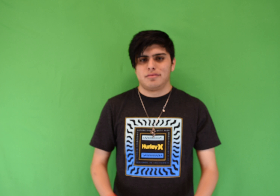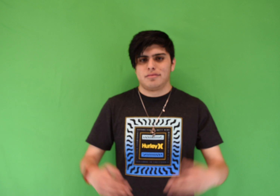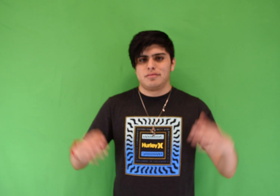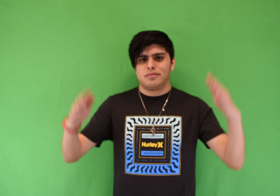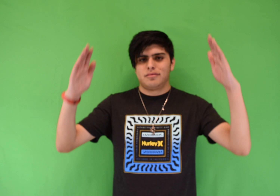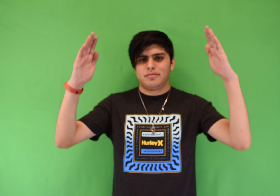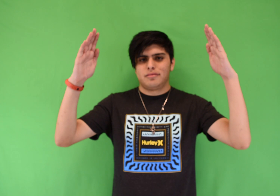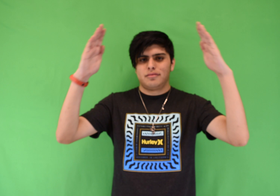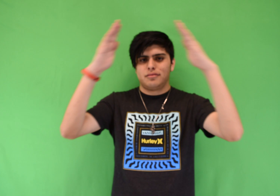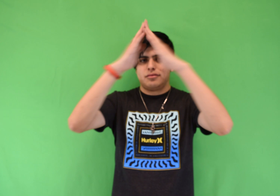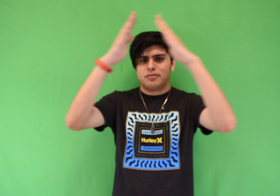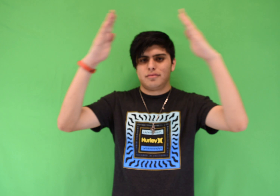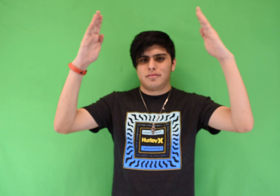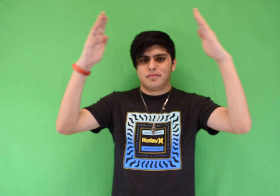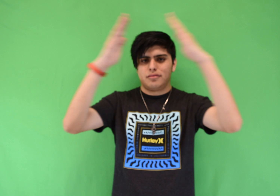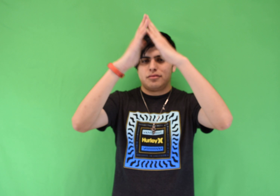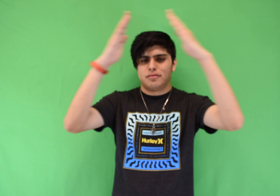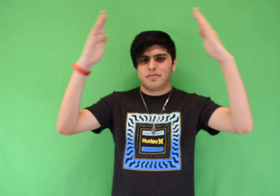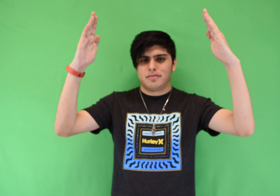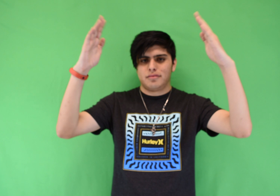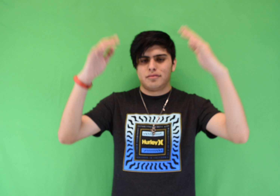casa